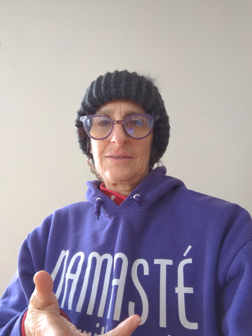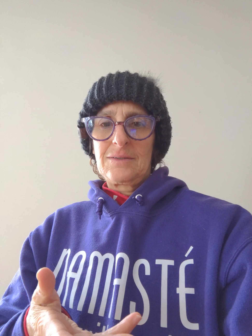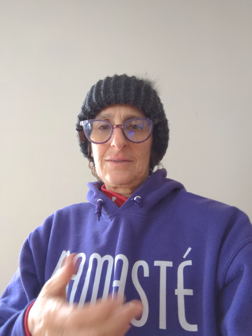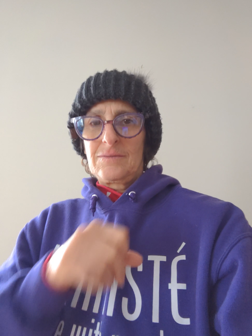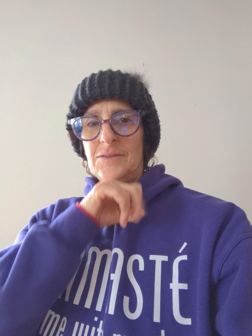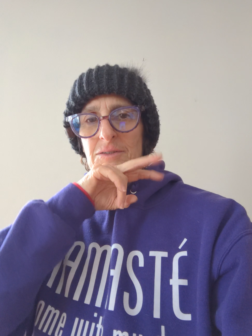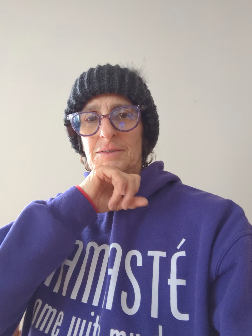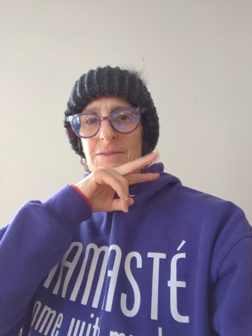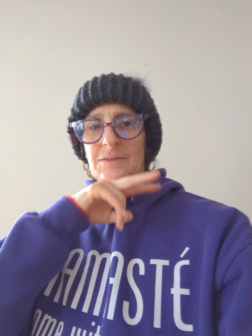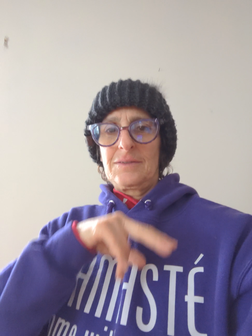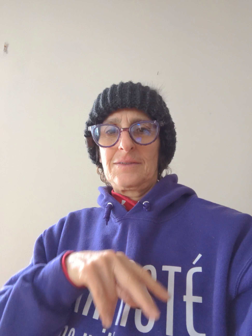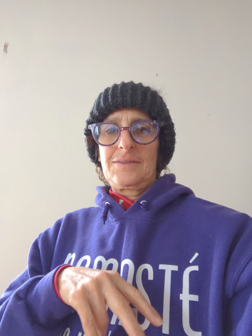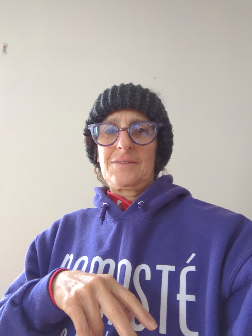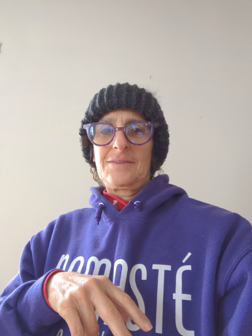frog